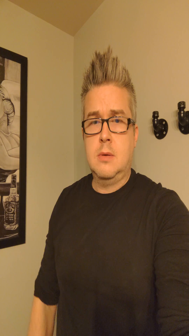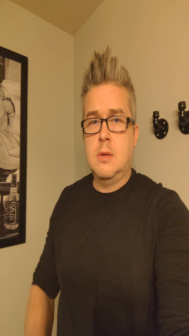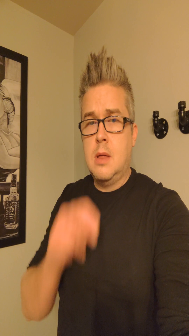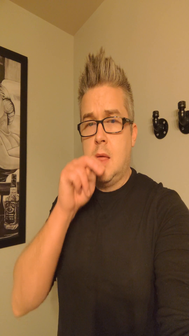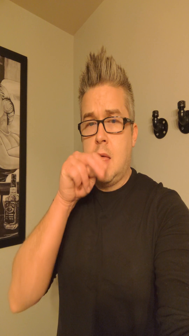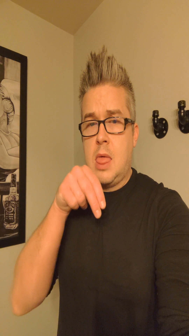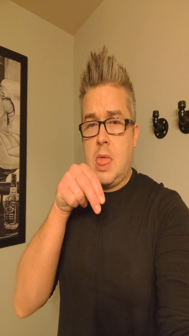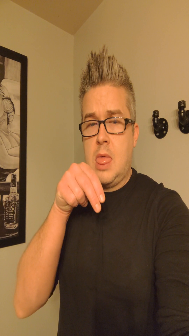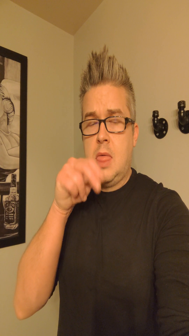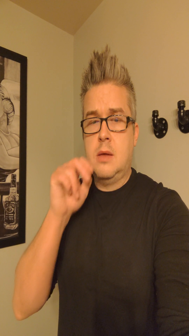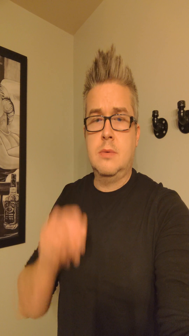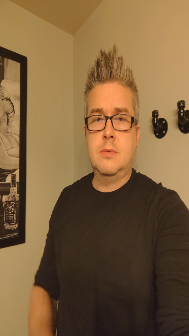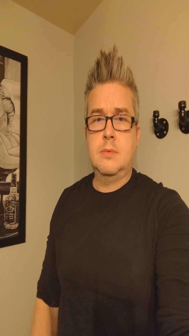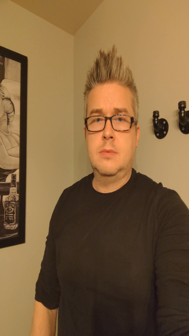tongue